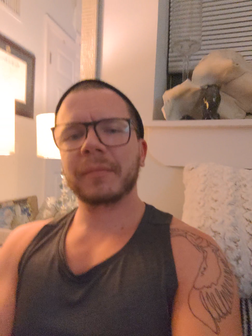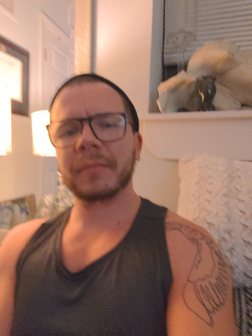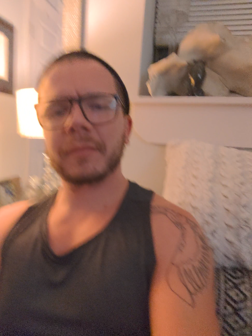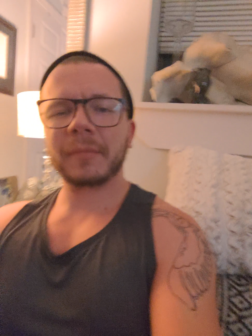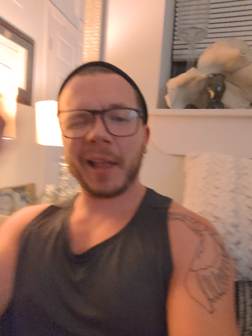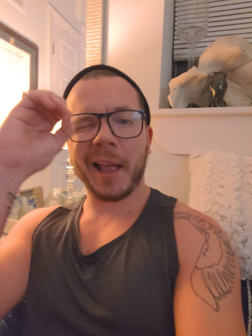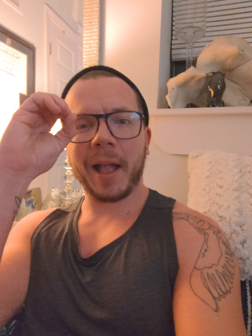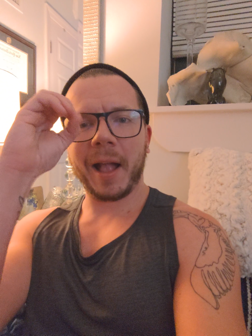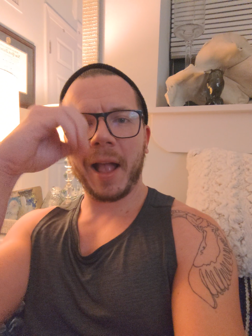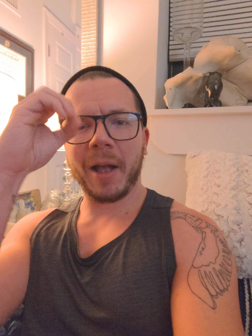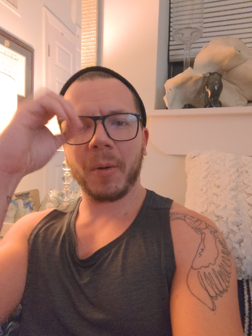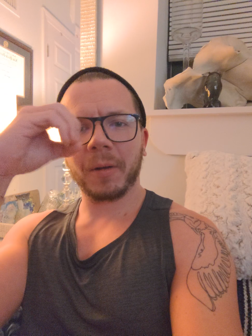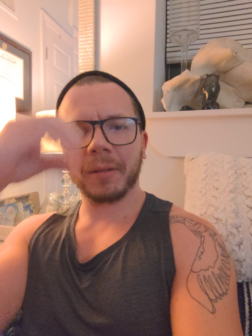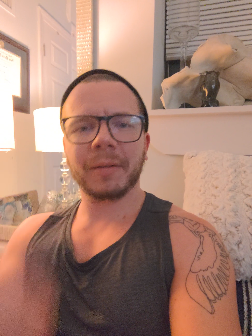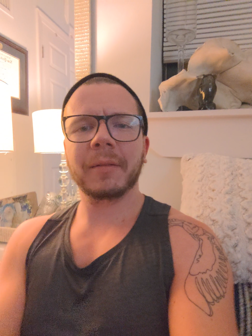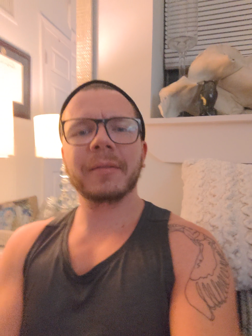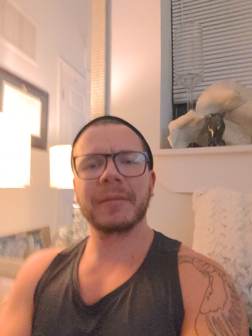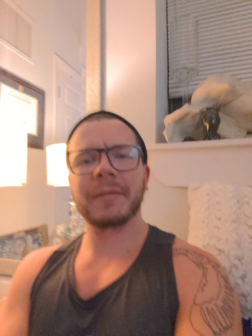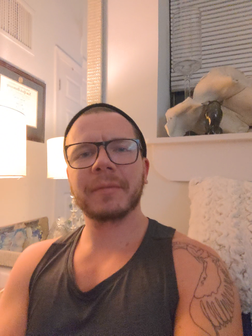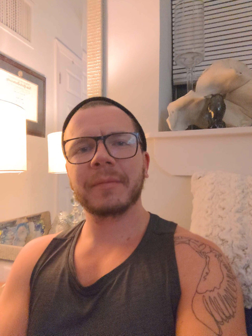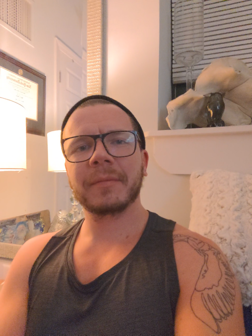owl